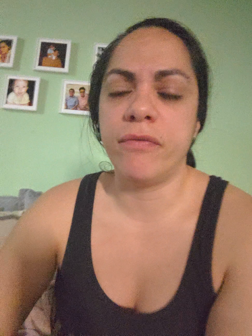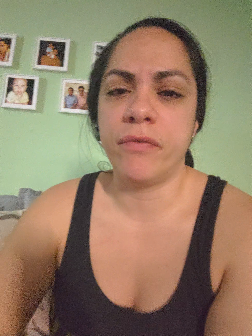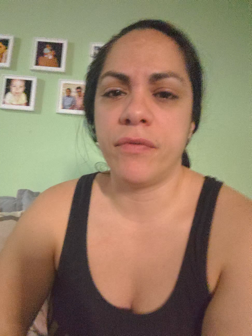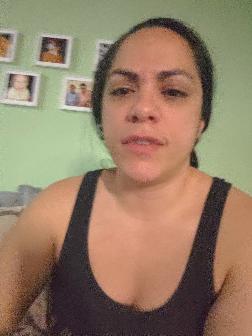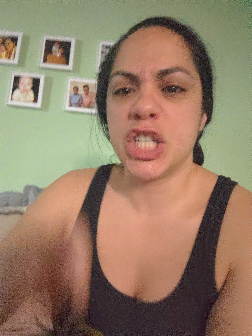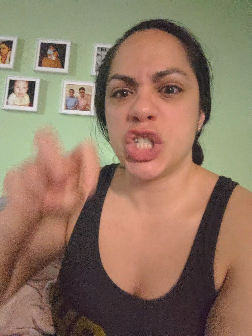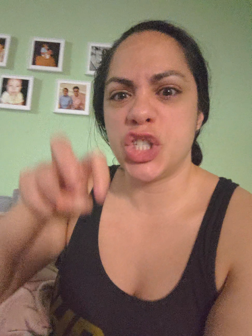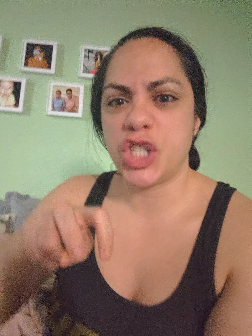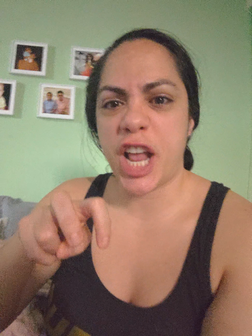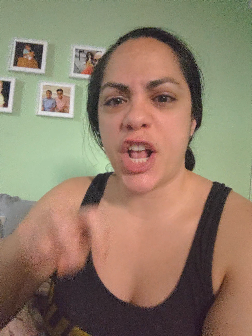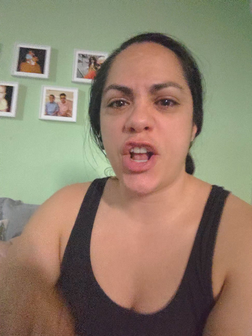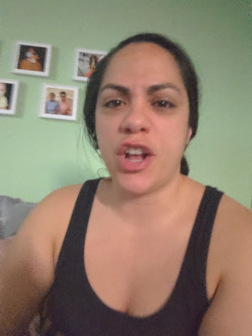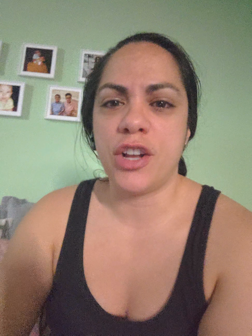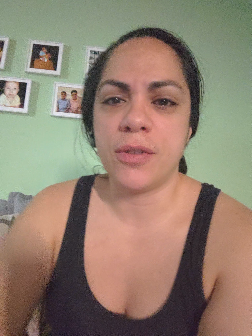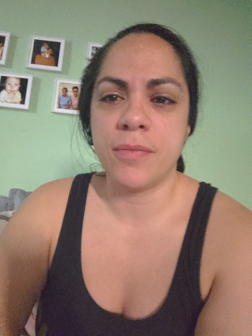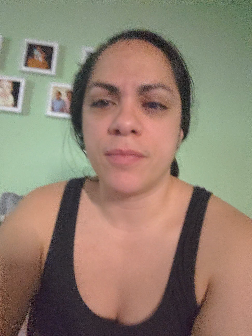chair